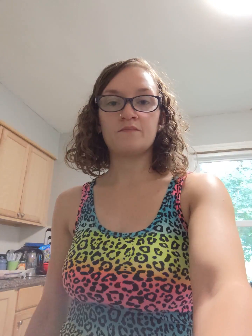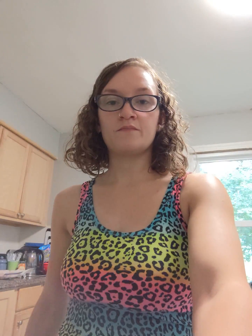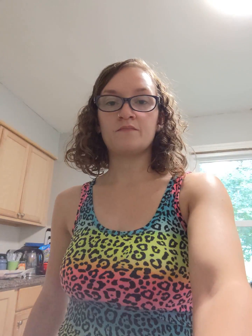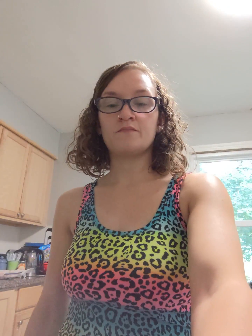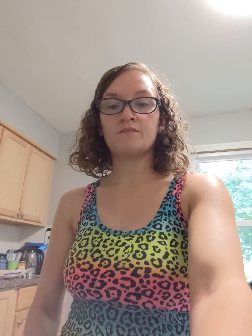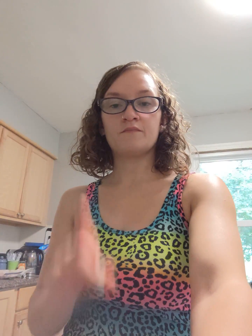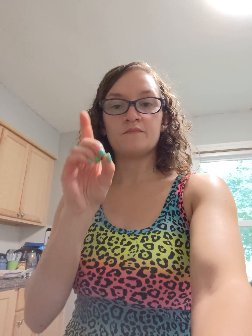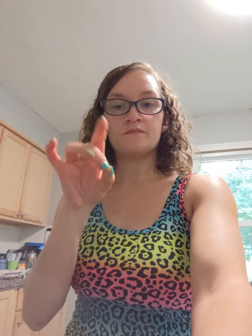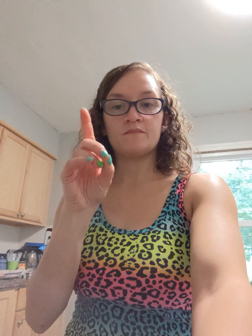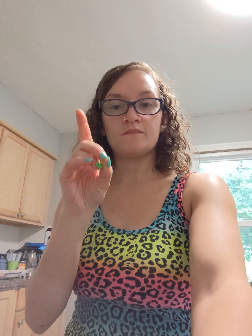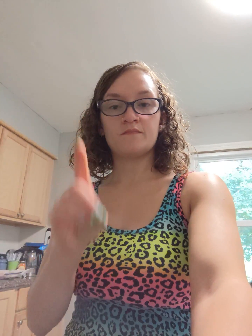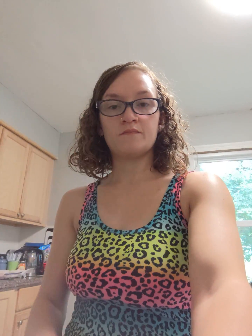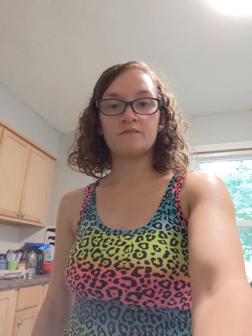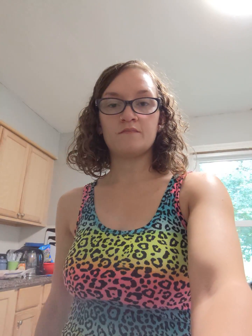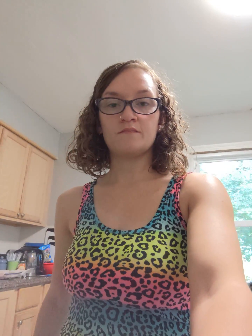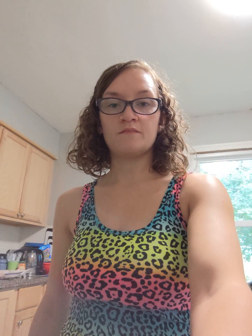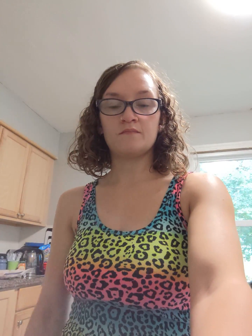did